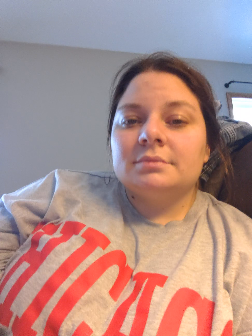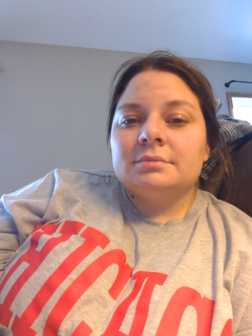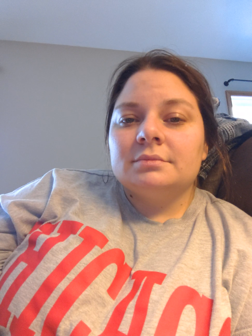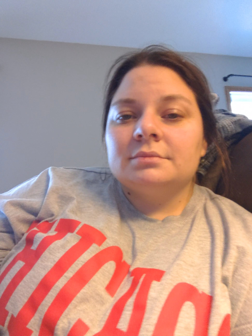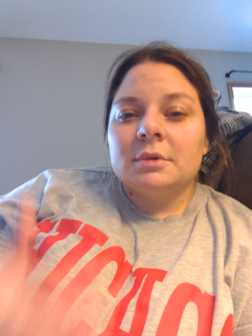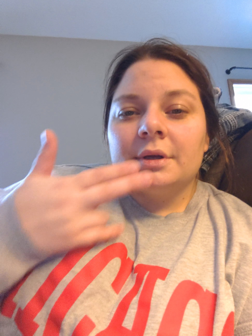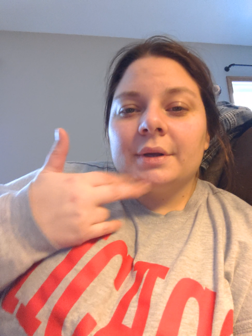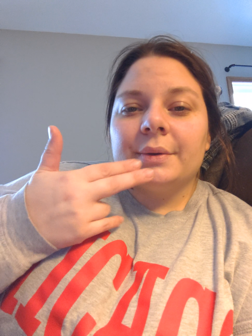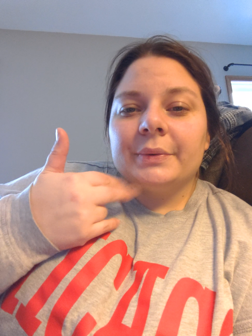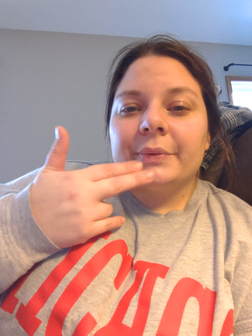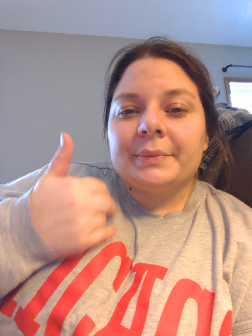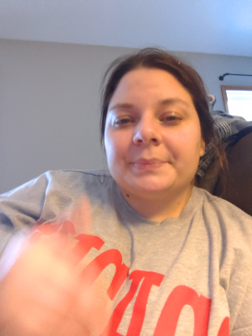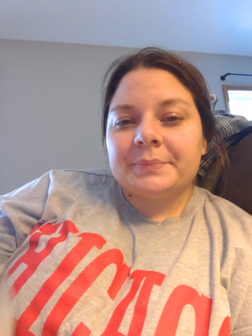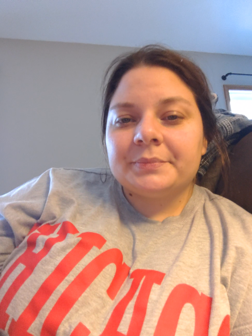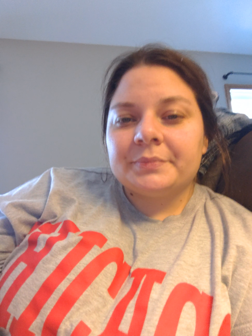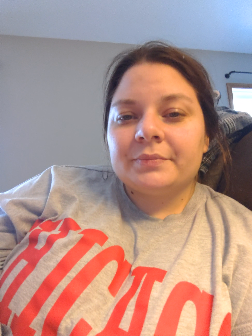cute